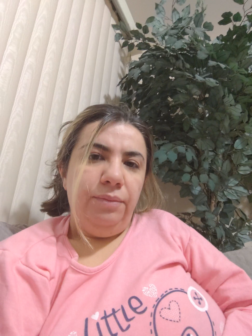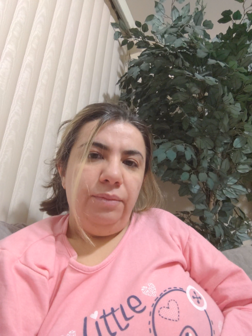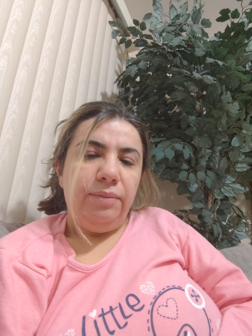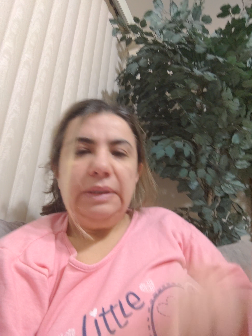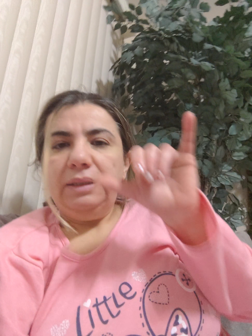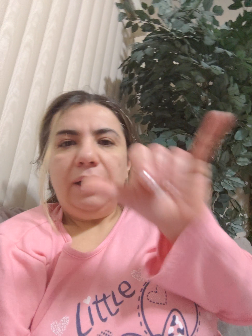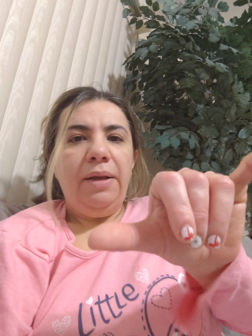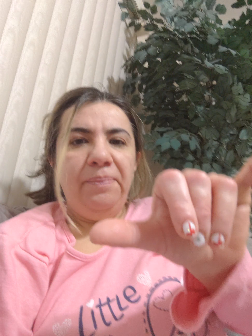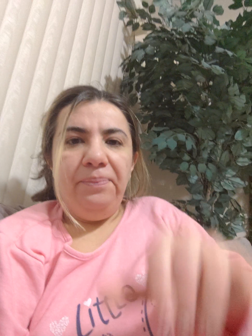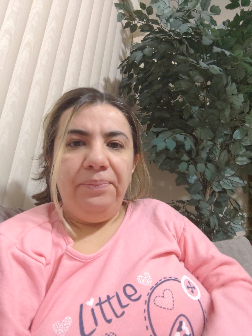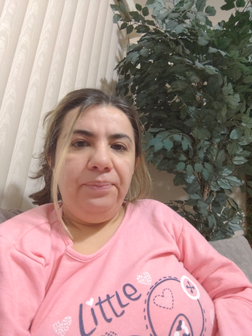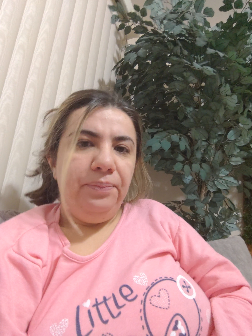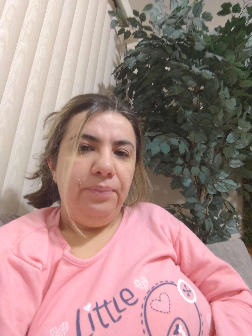stay